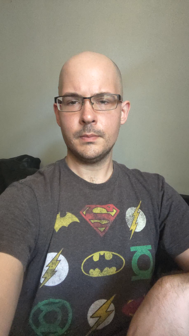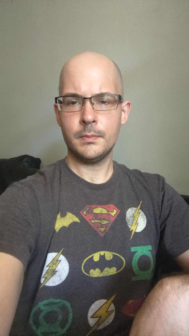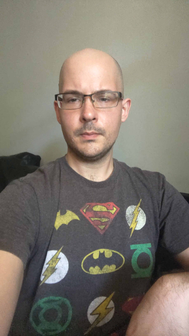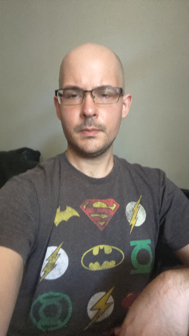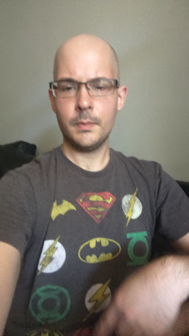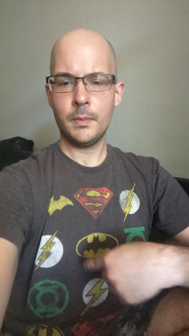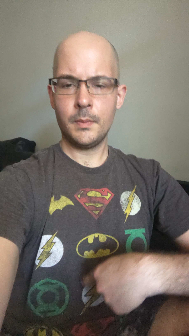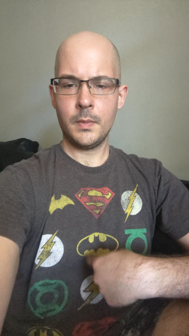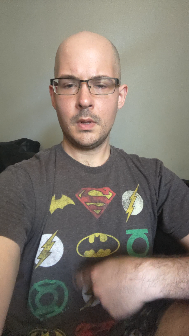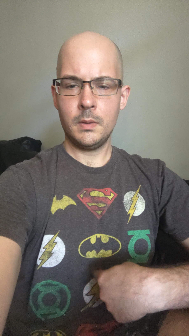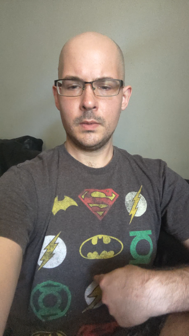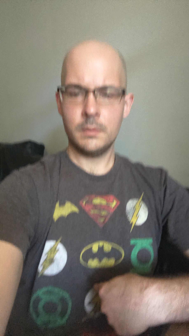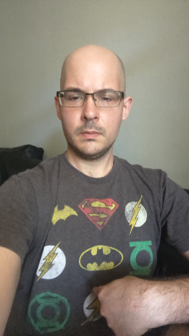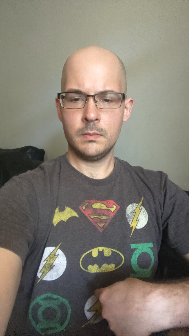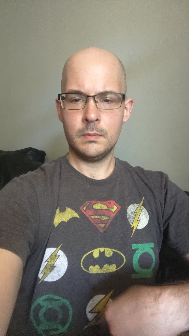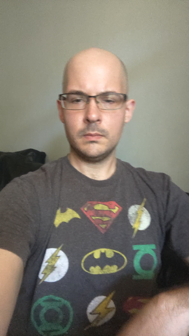belly button